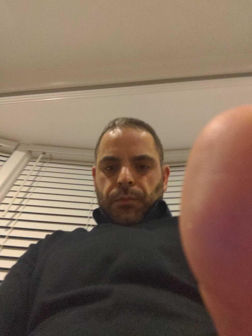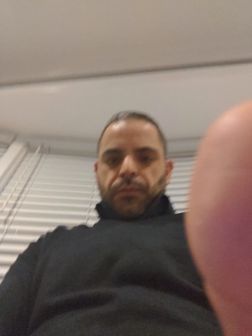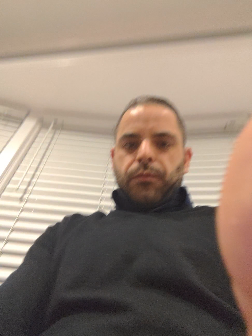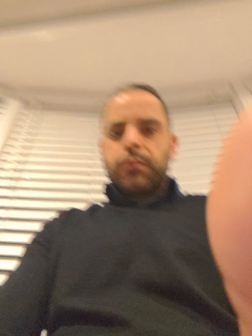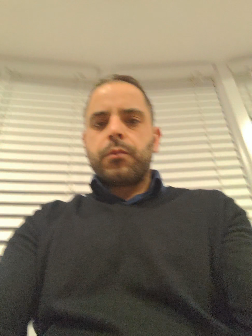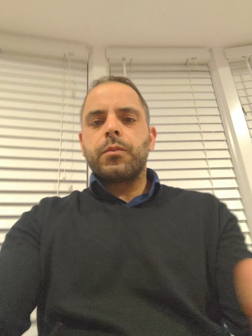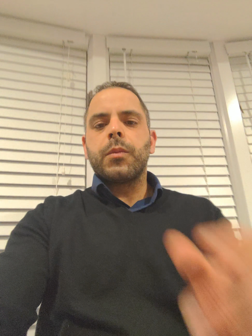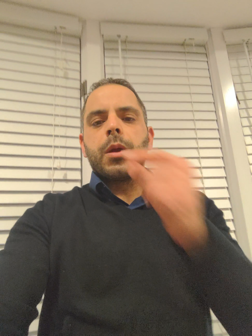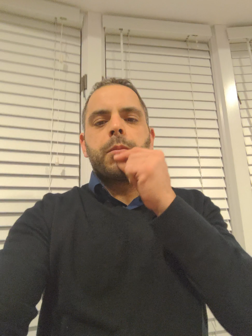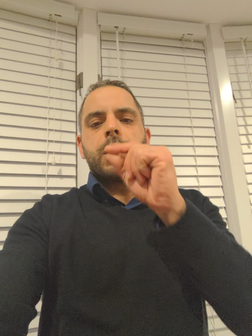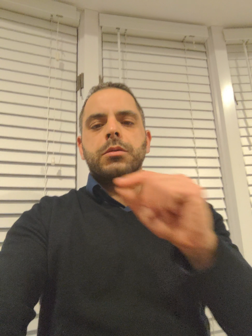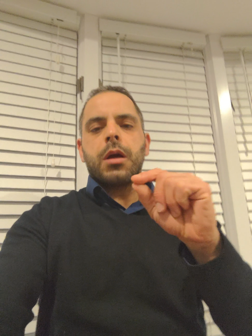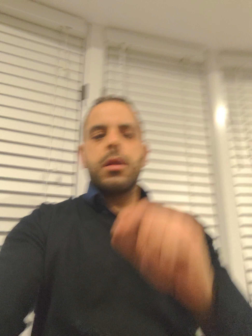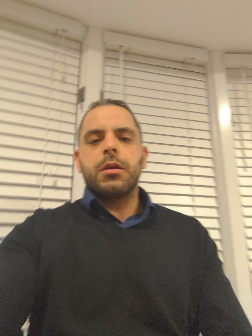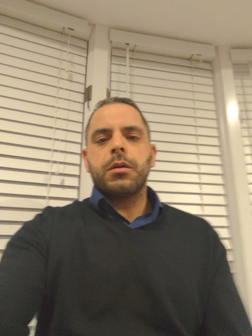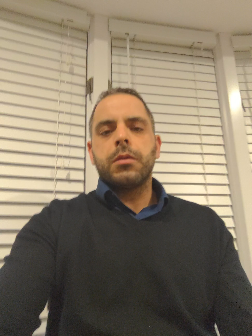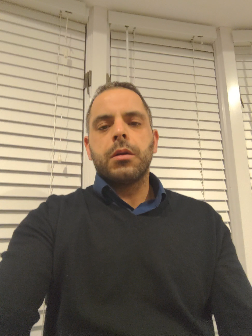pencil